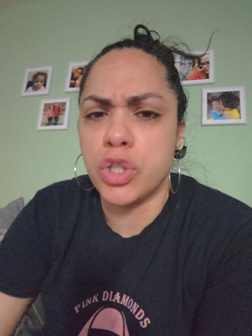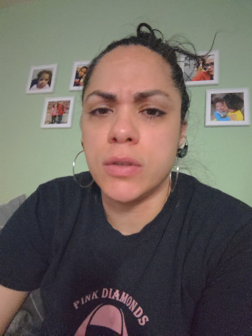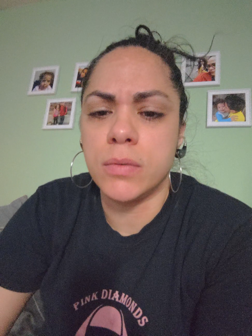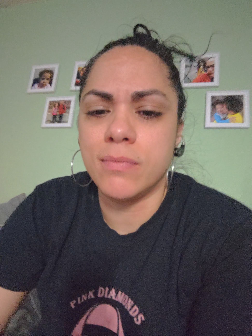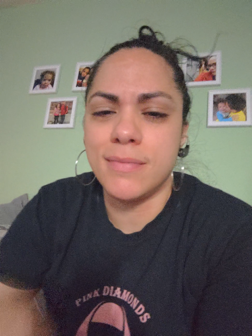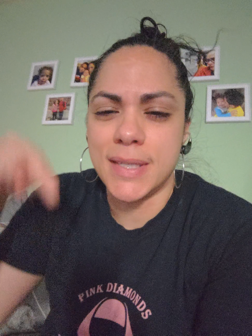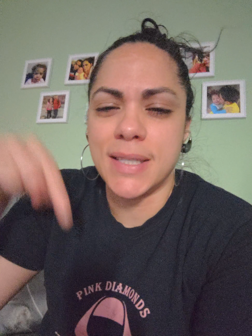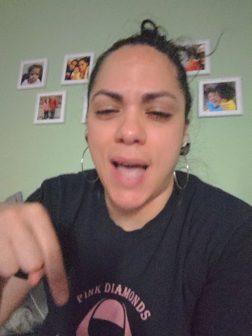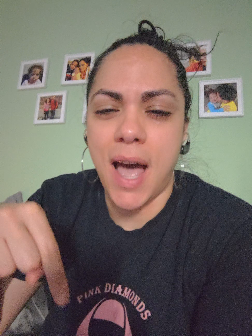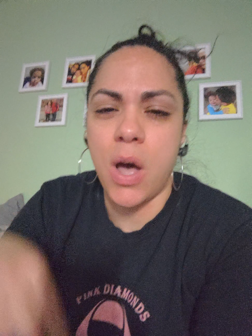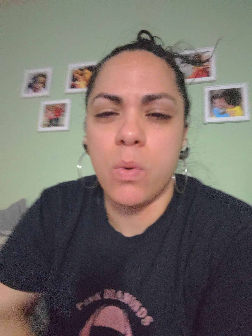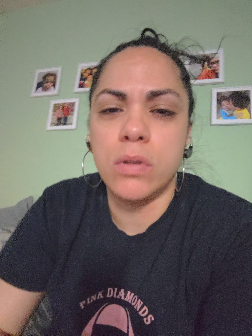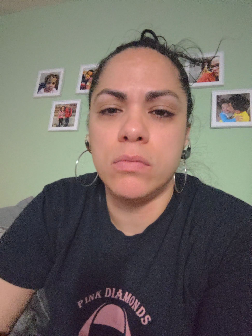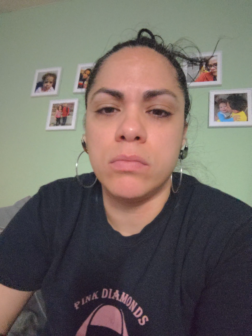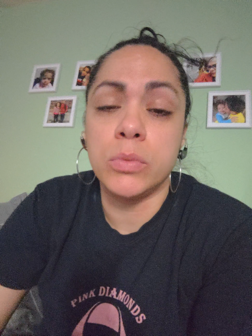down